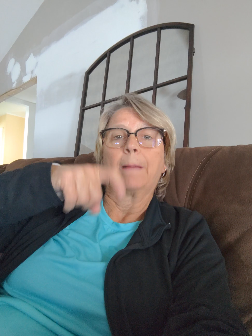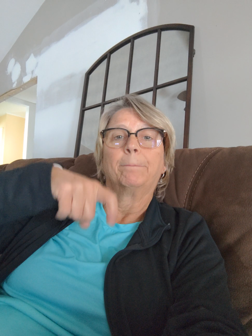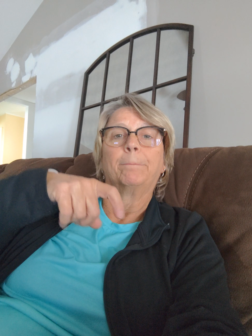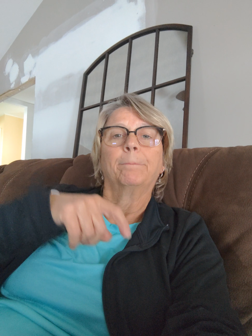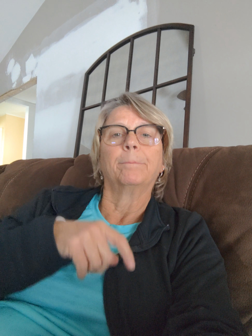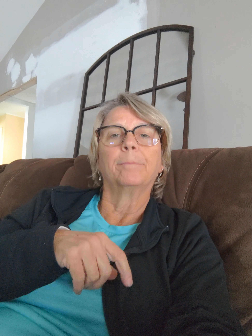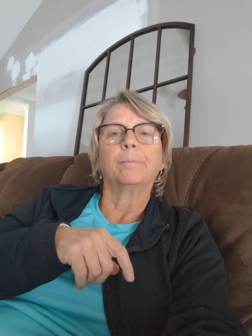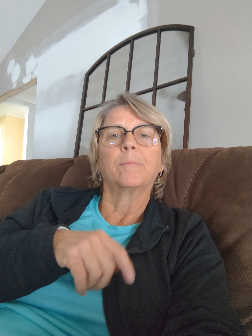time